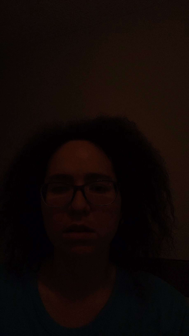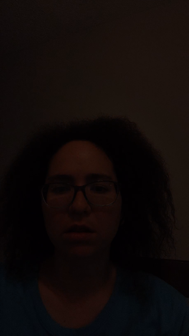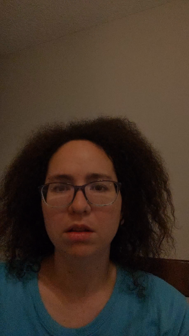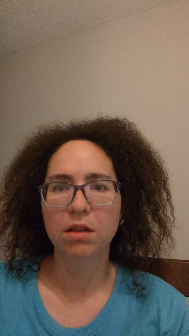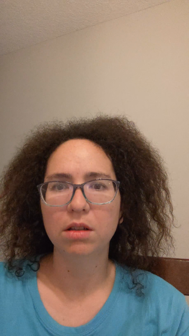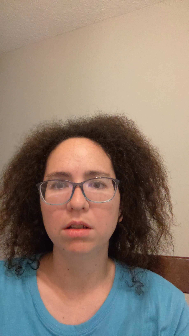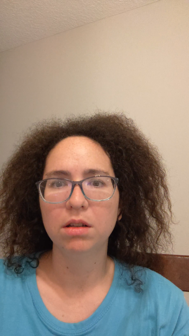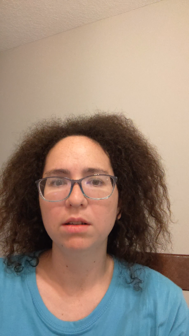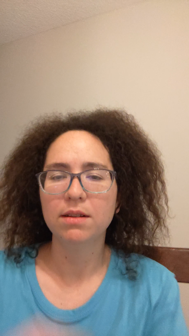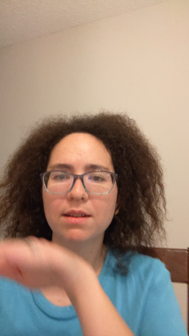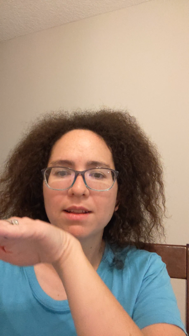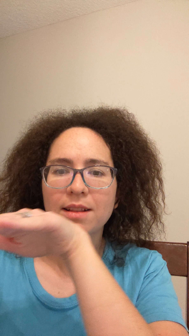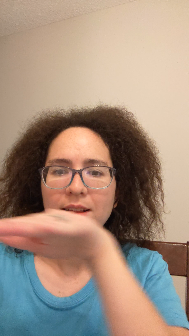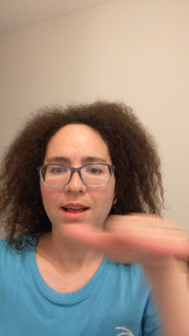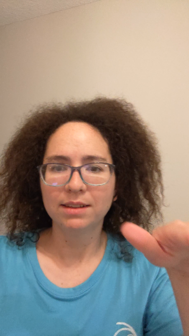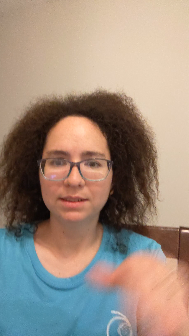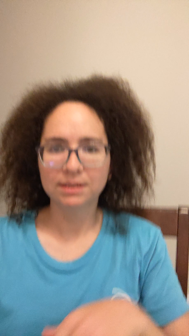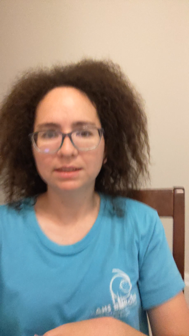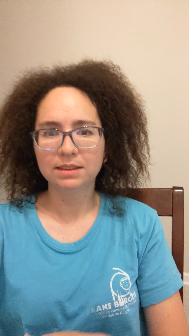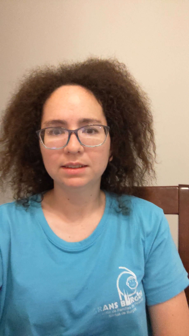nice